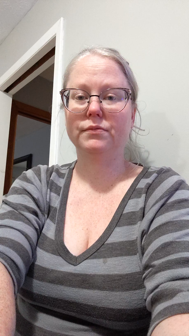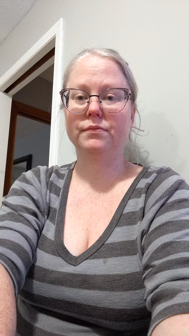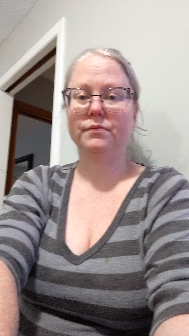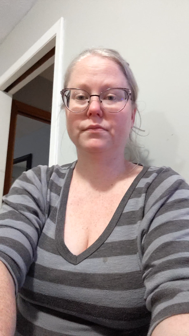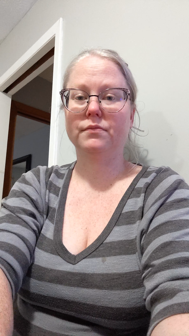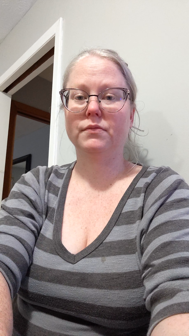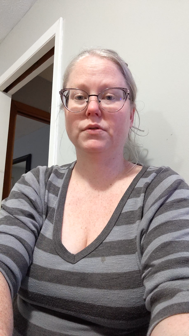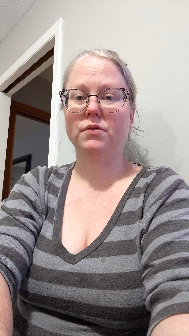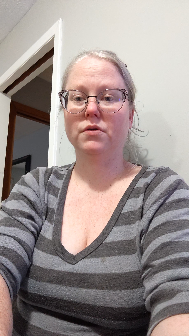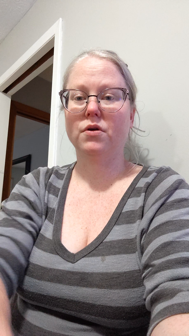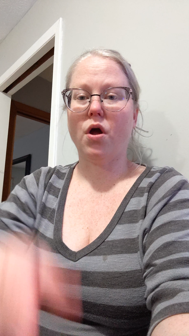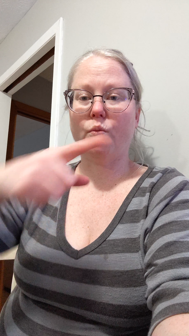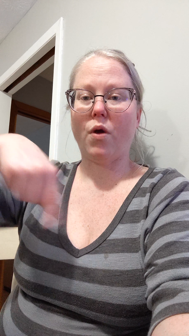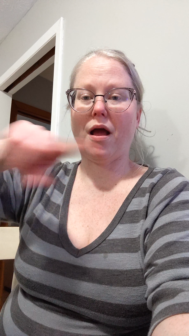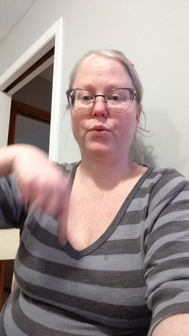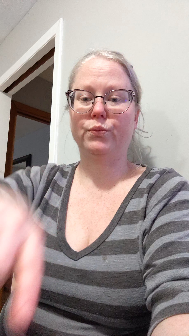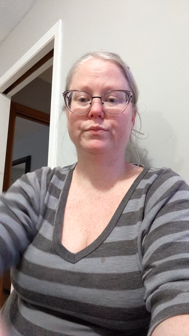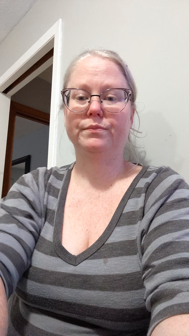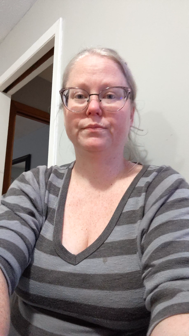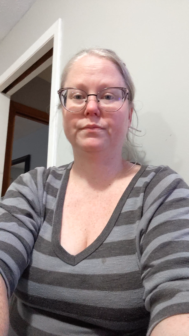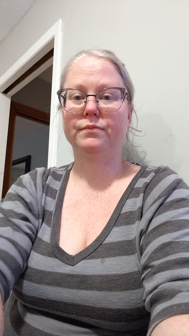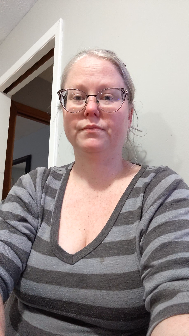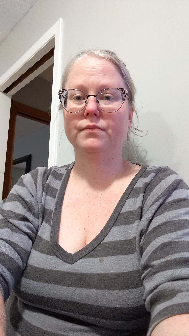around